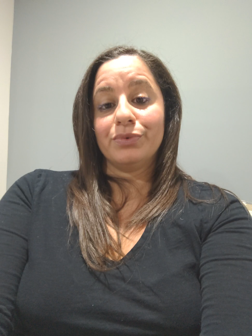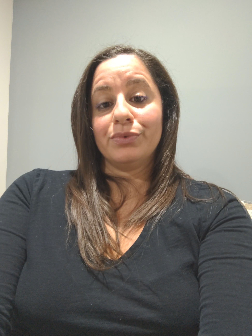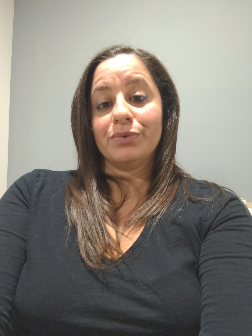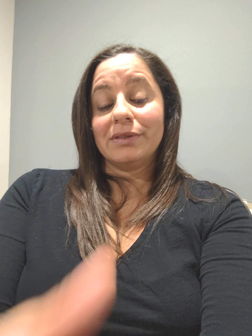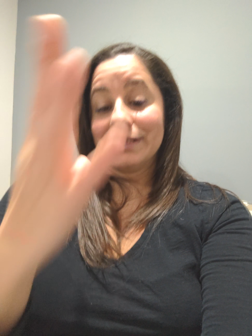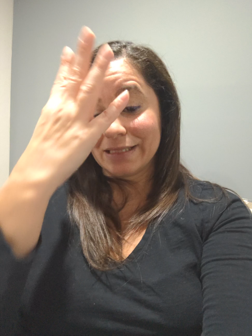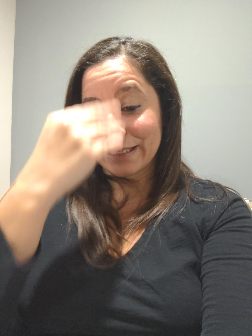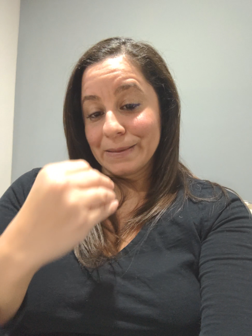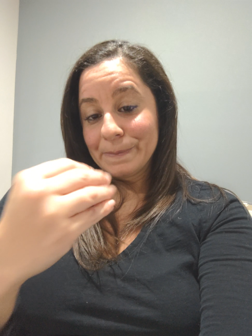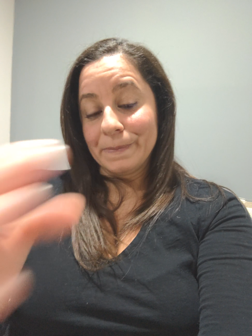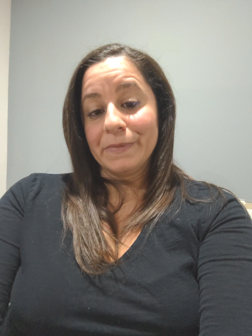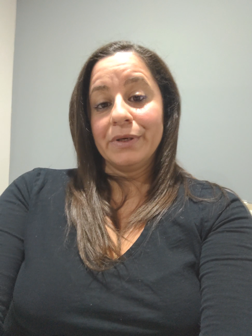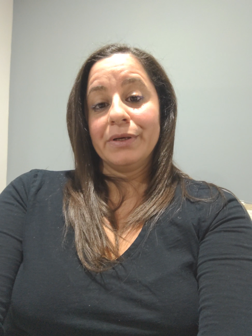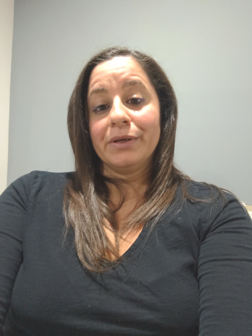sleep